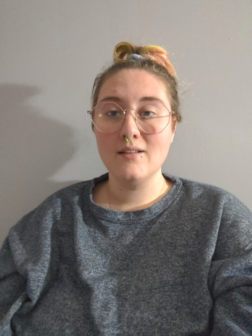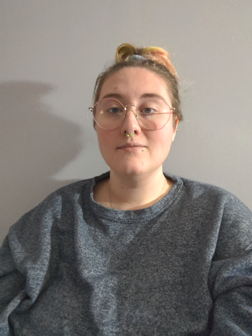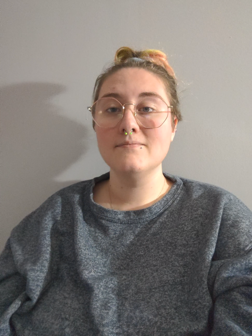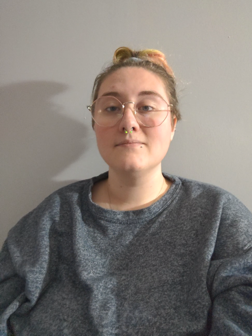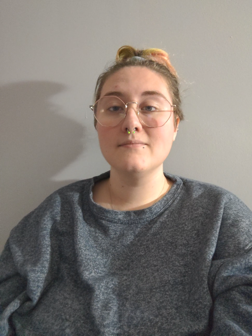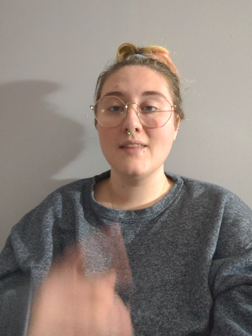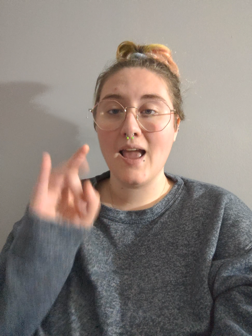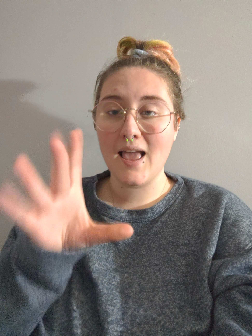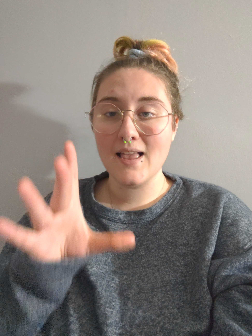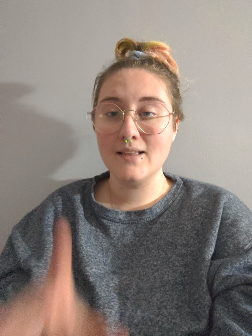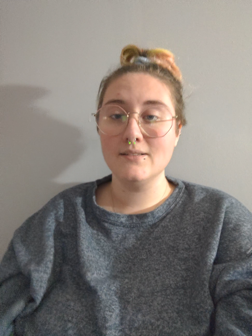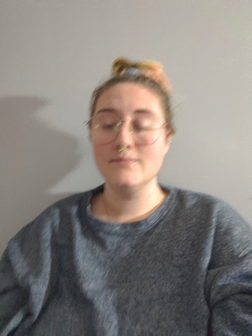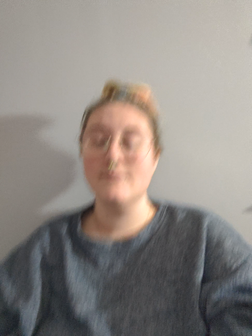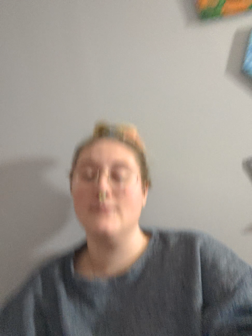hate